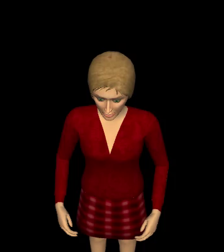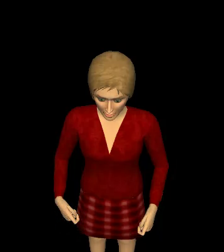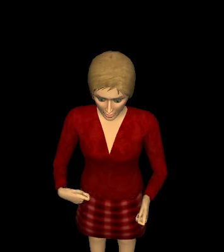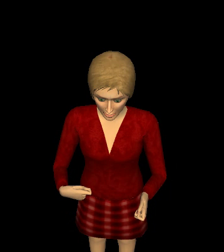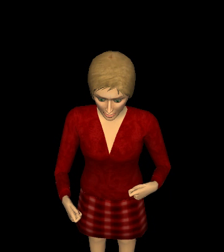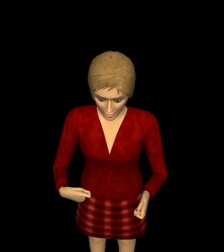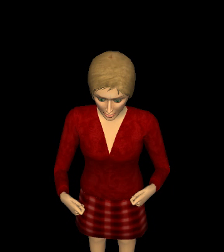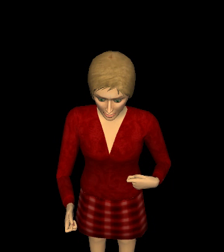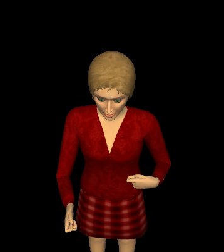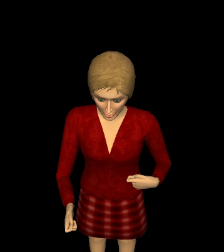تجارة